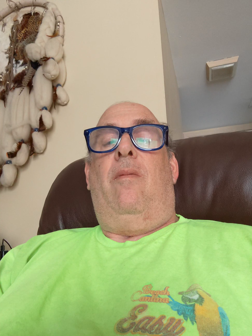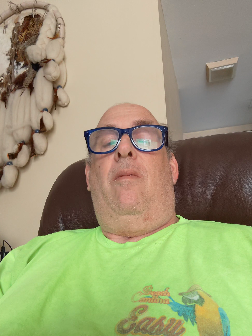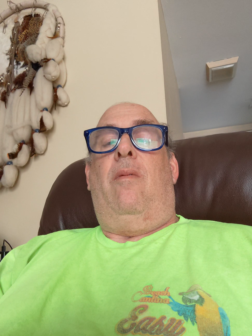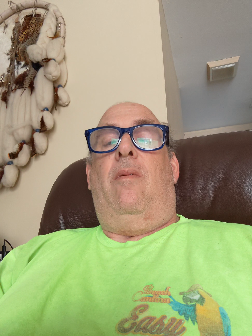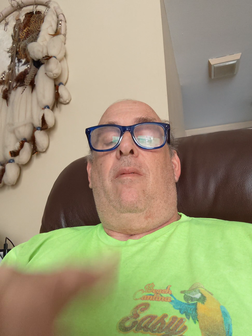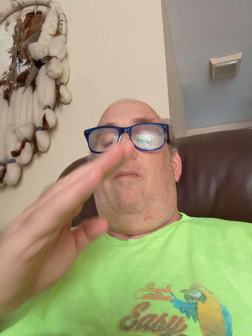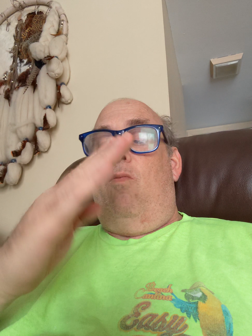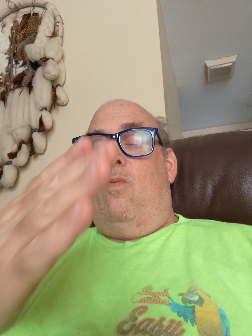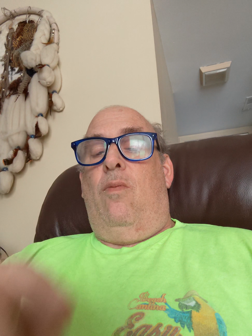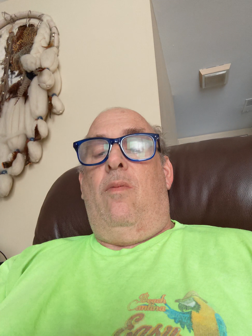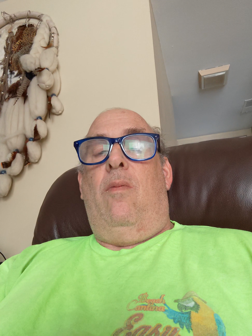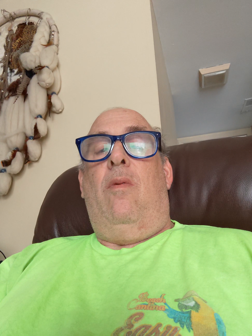book